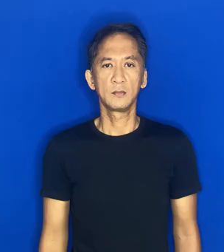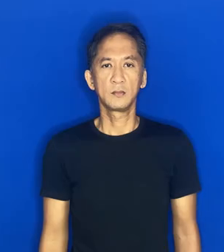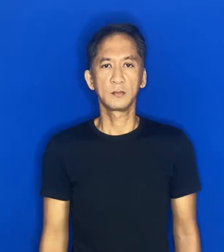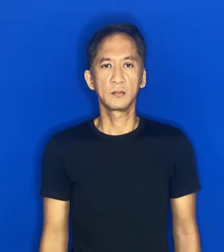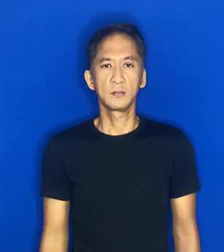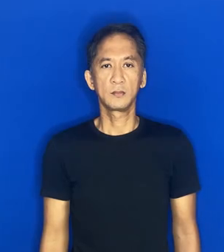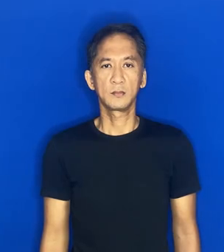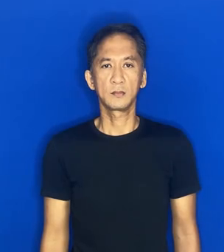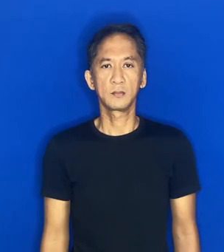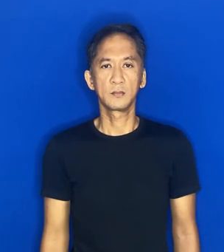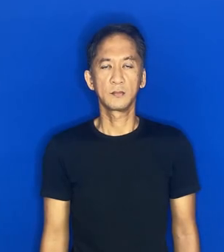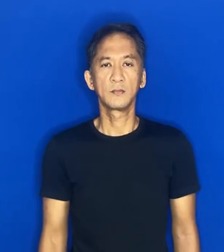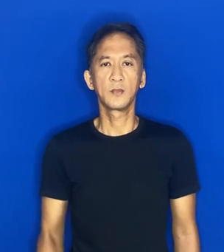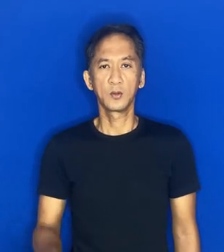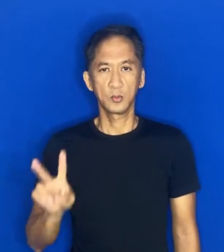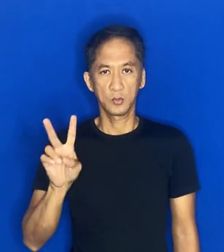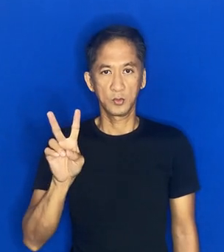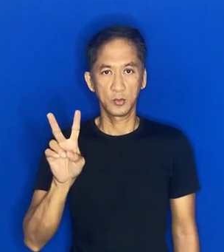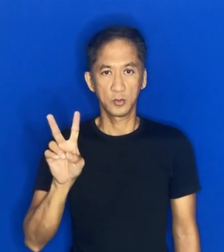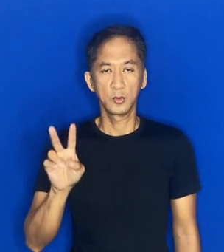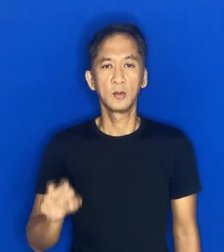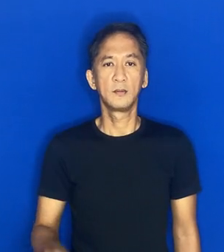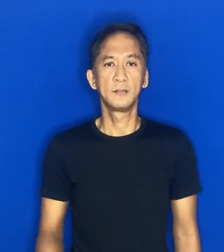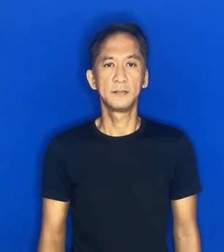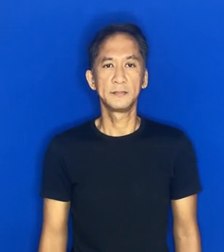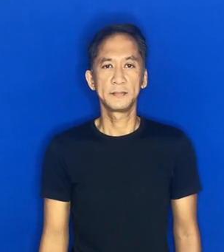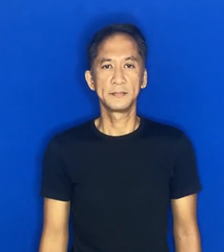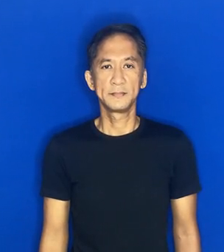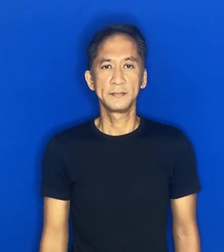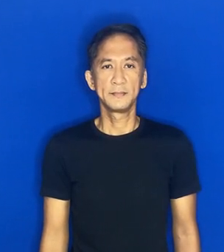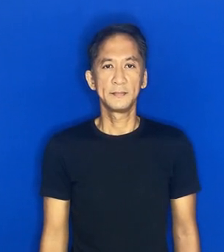two